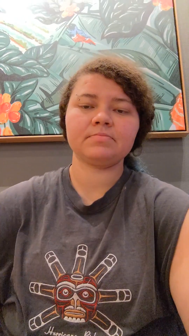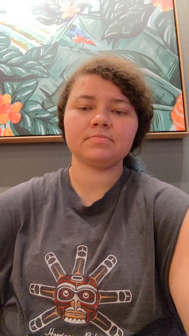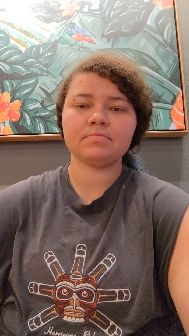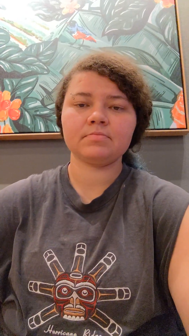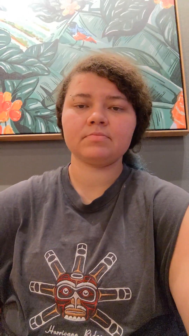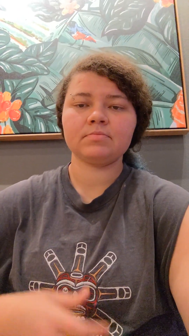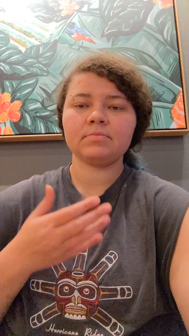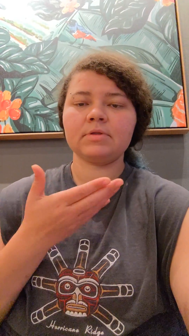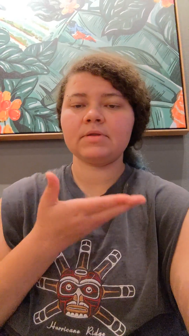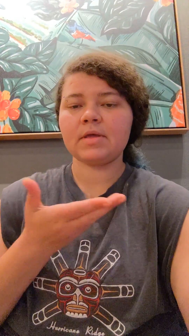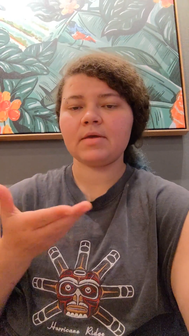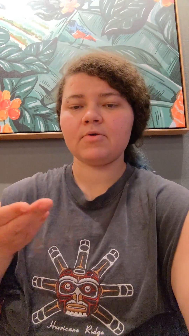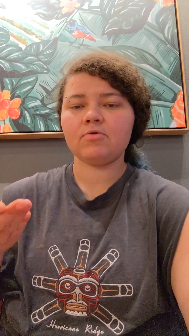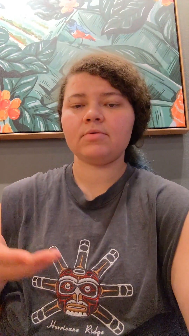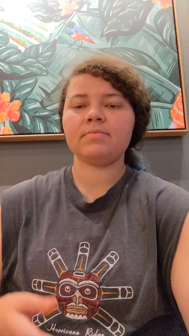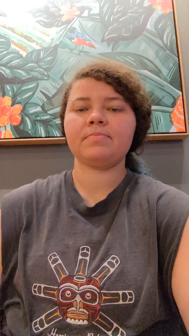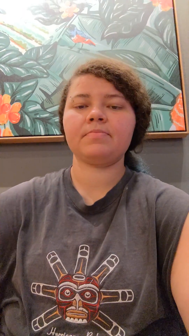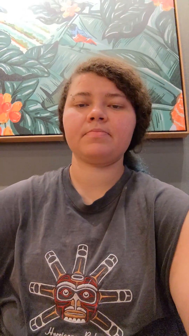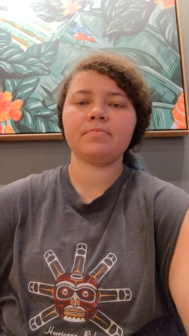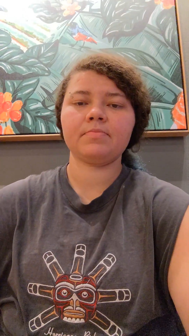carry